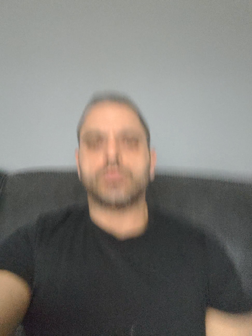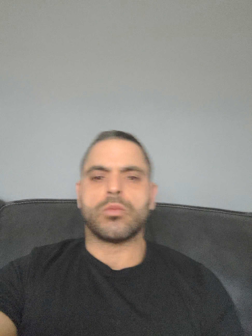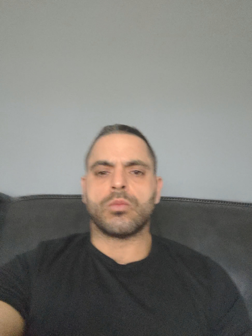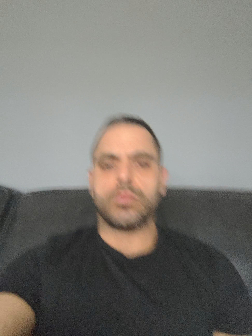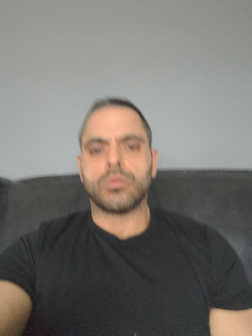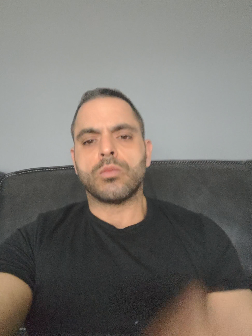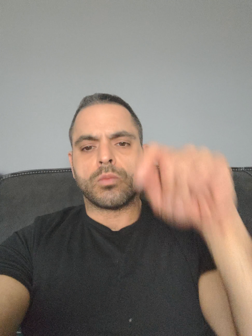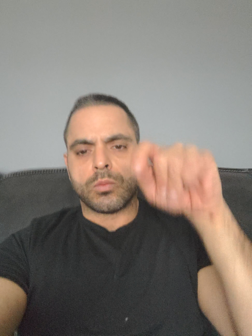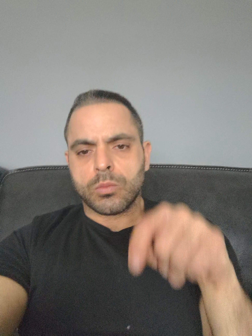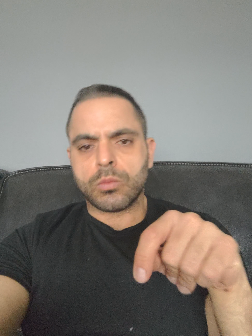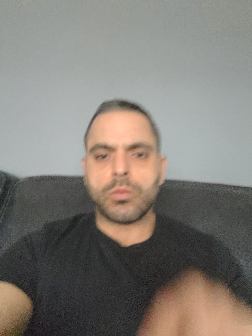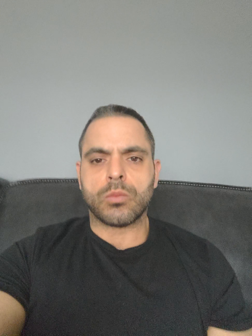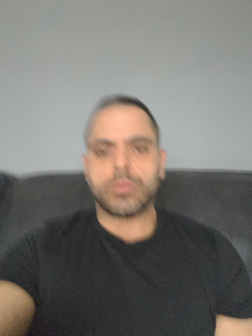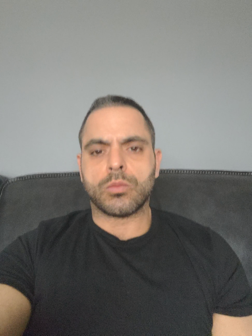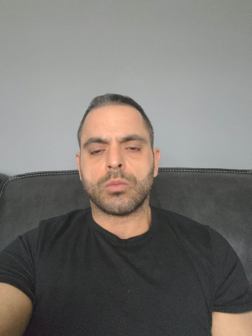down